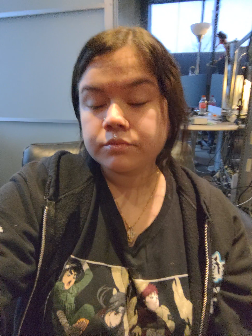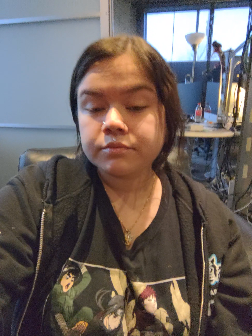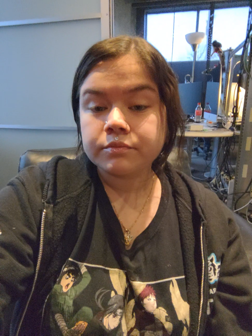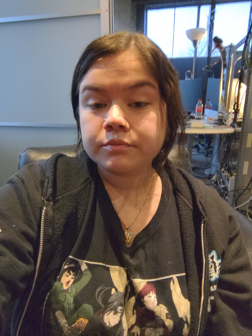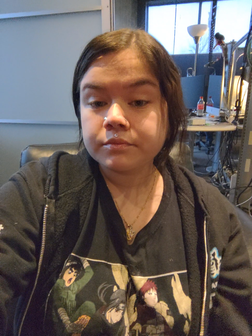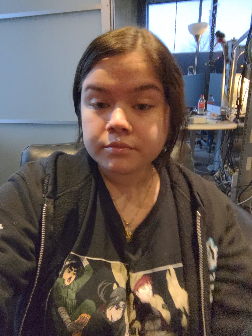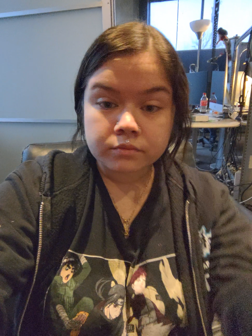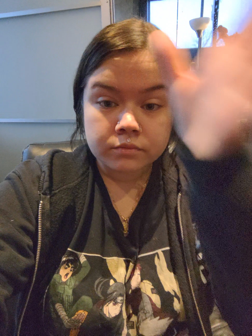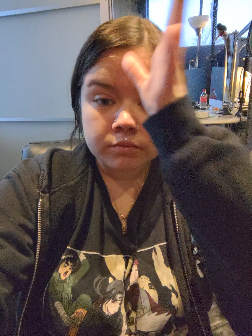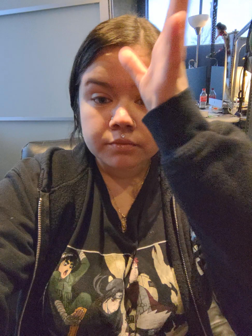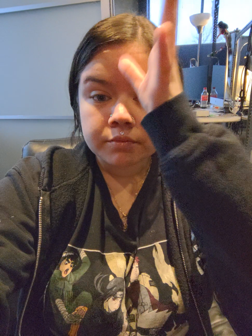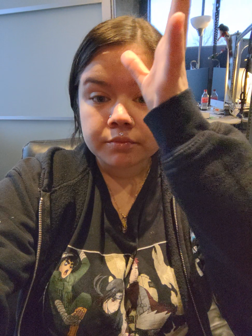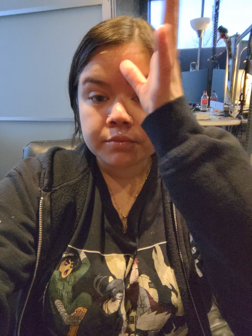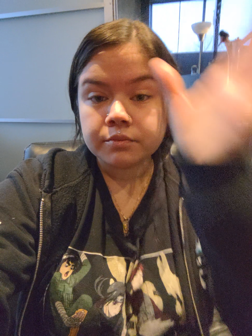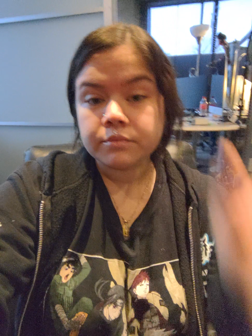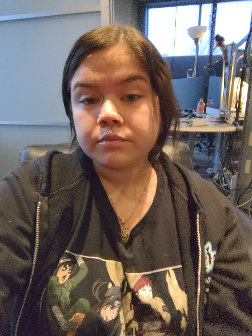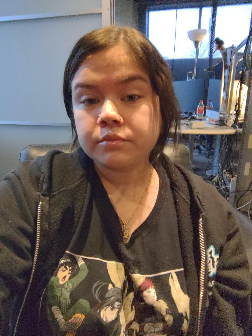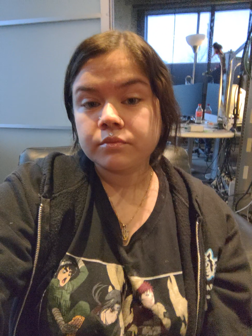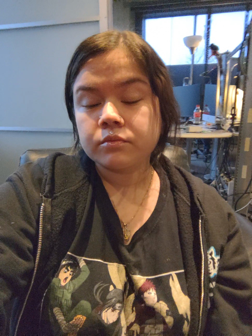dad